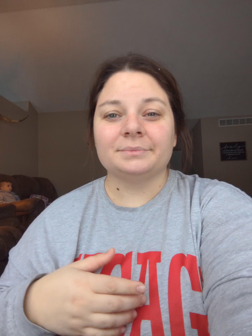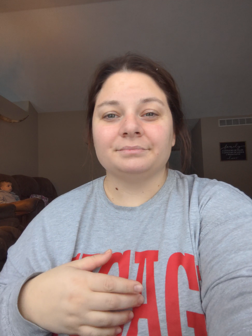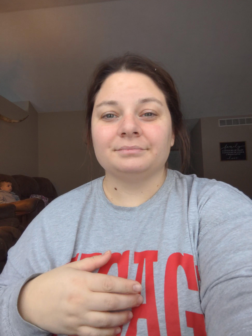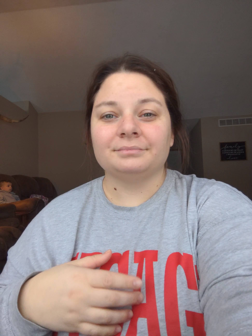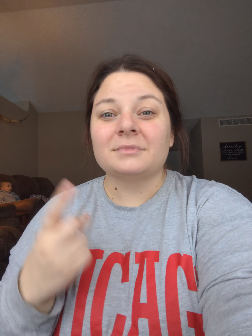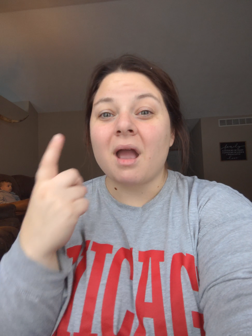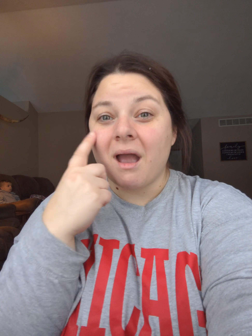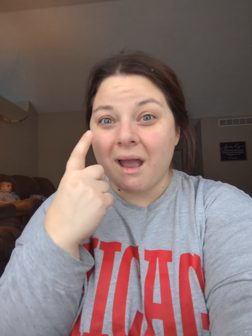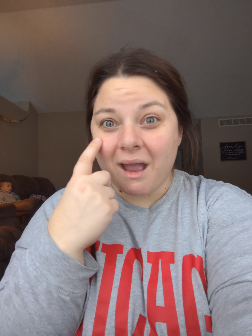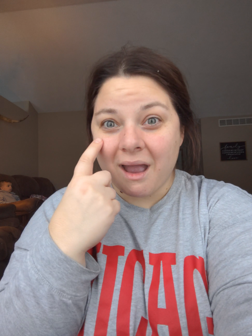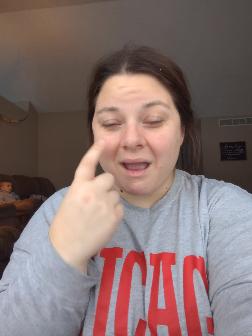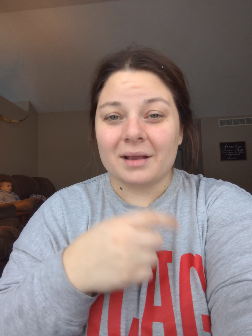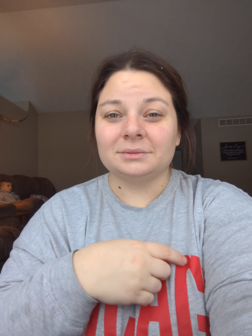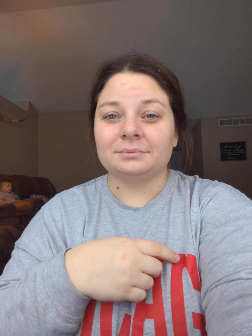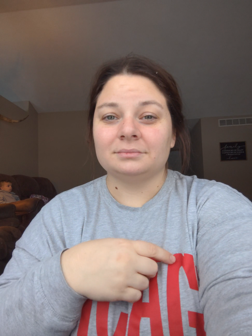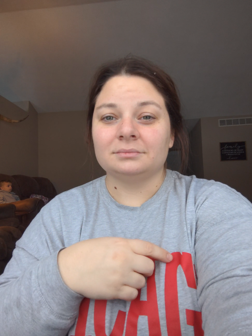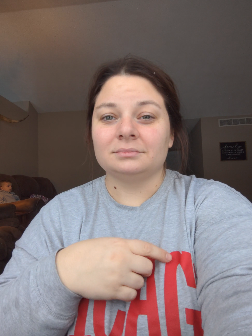eye